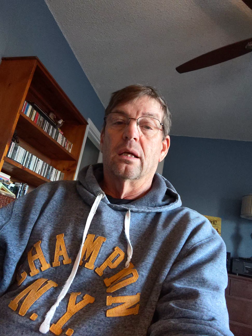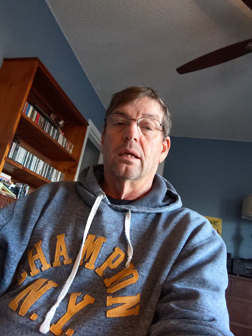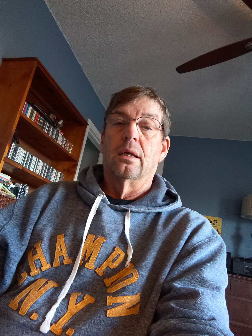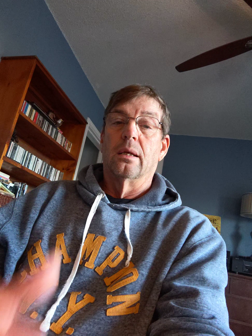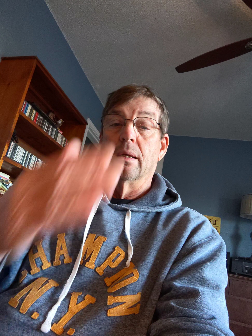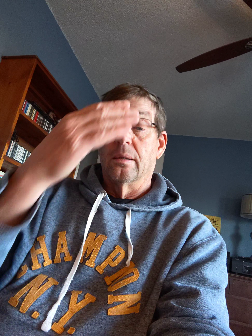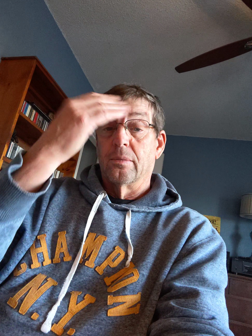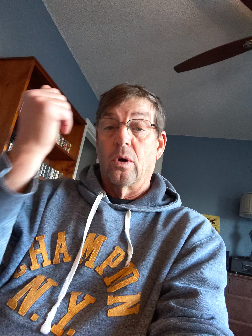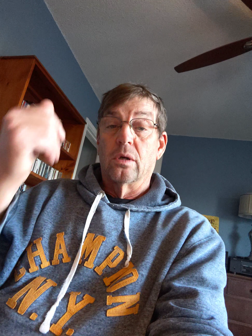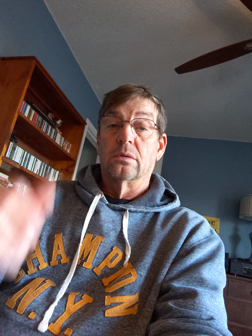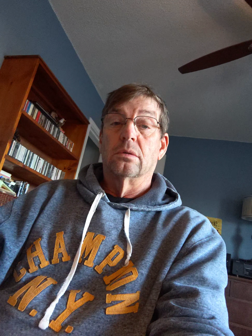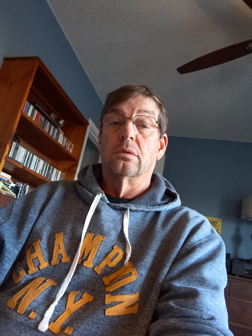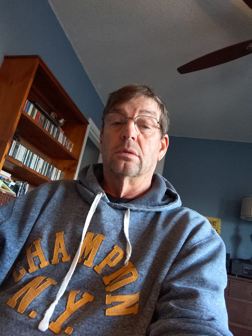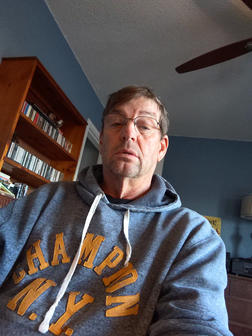because